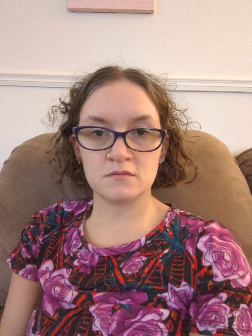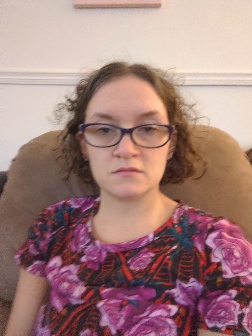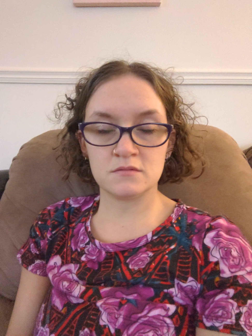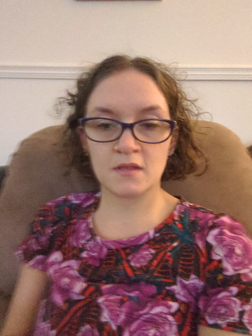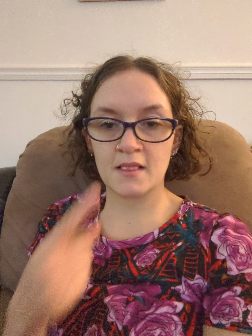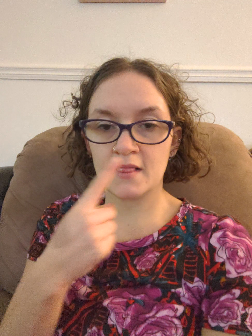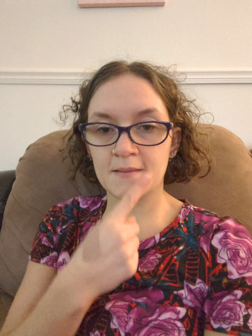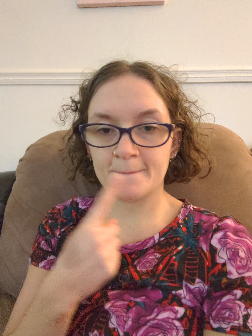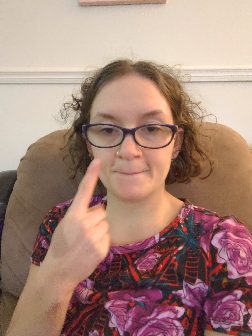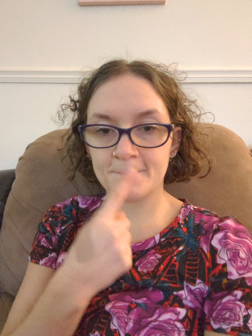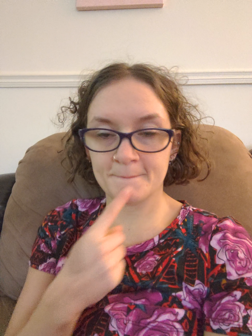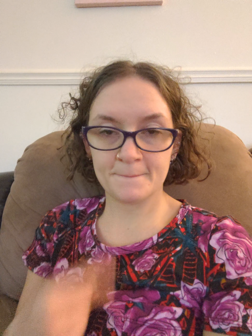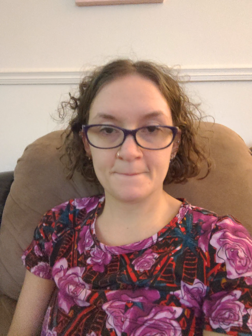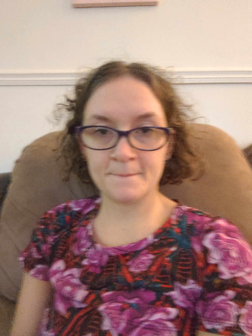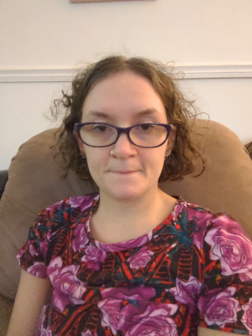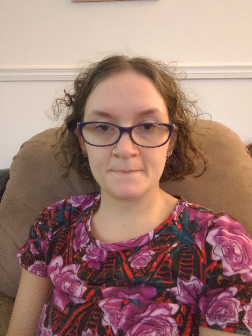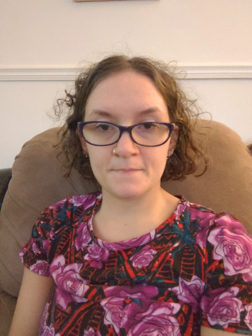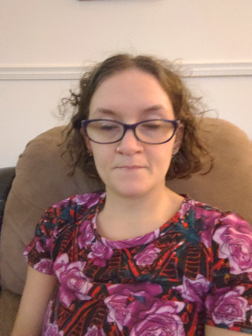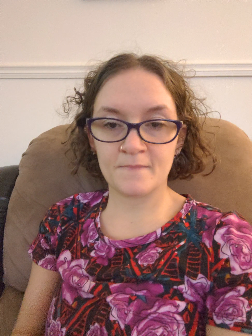lips